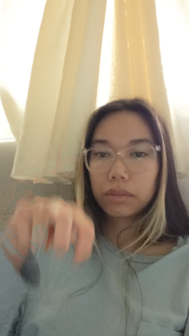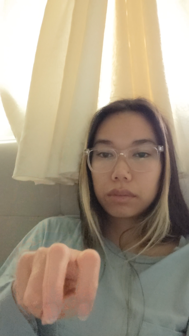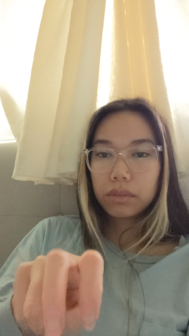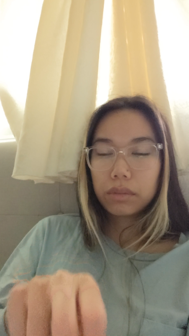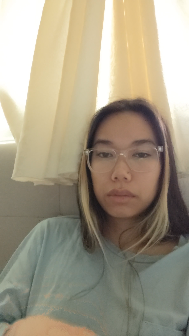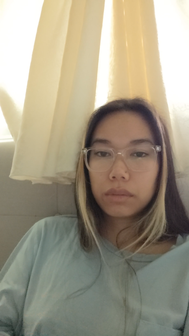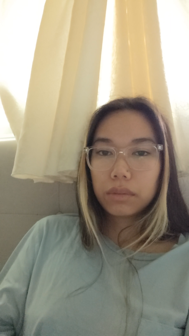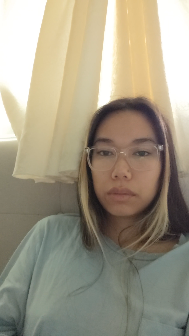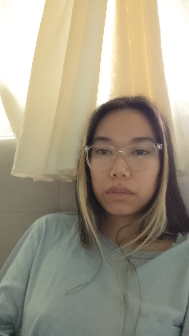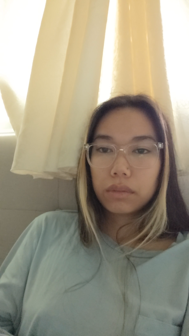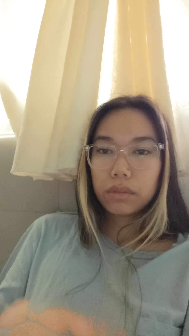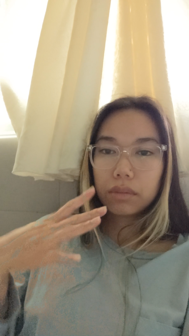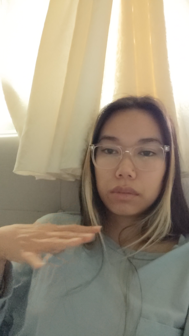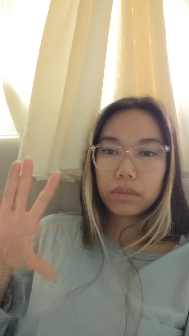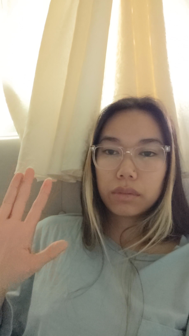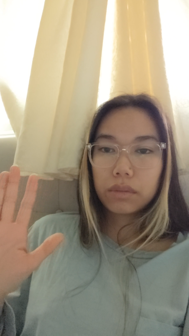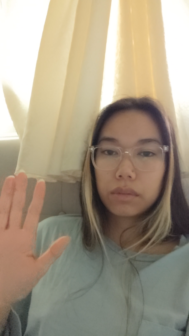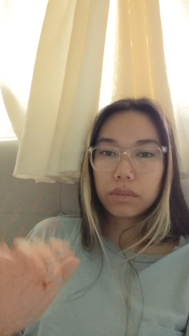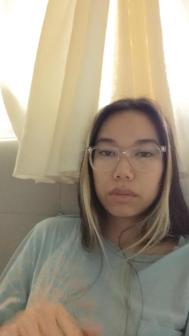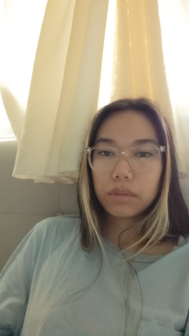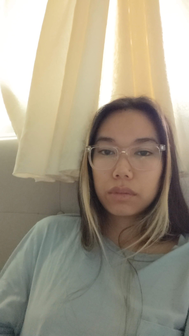dress